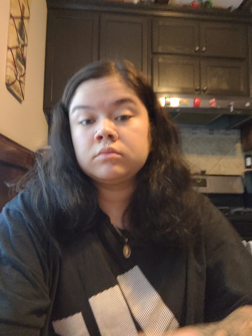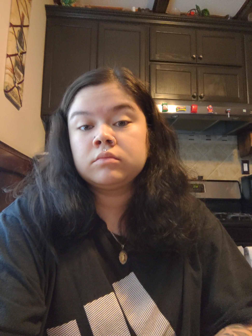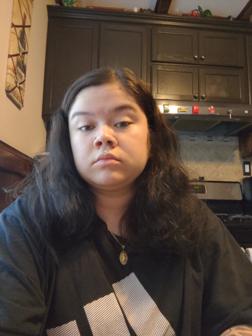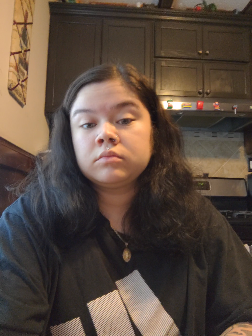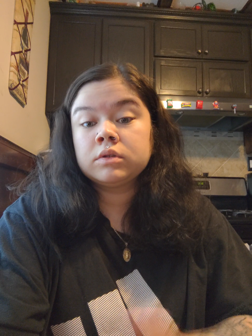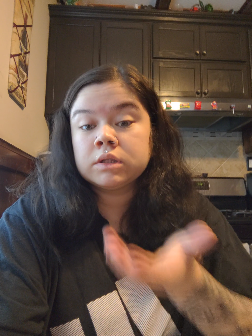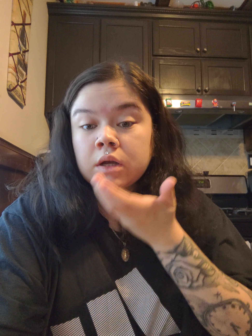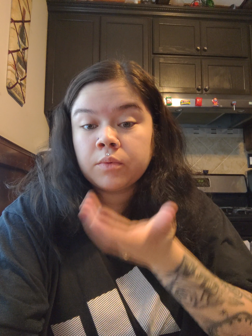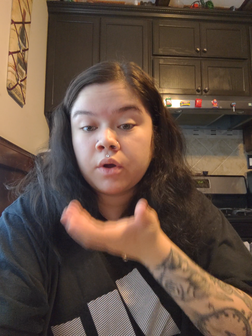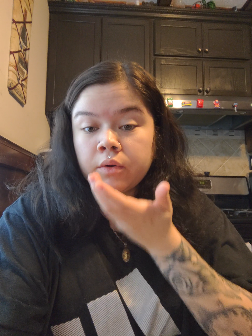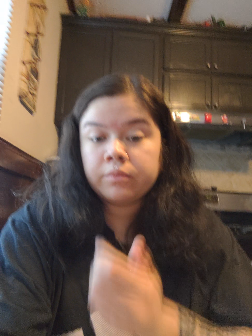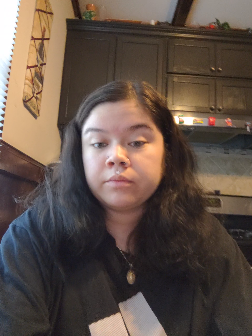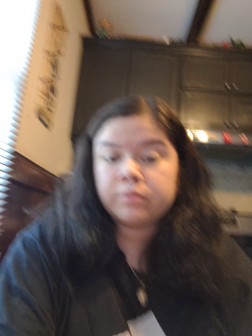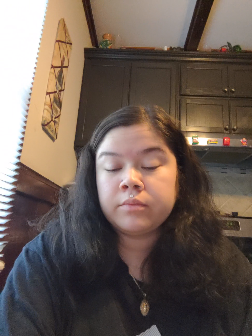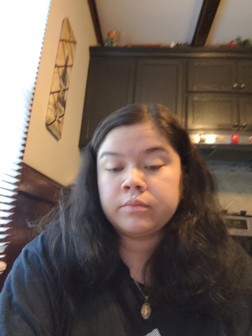cereal